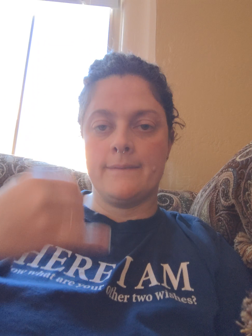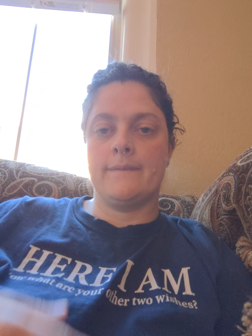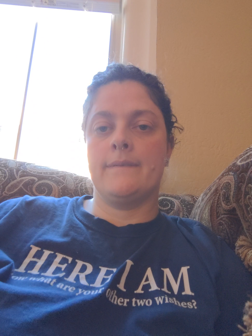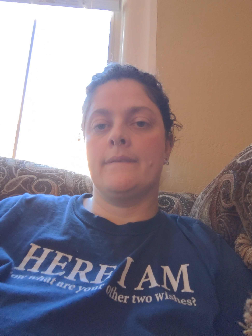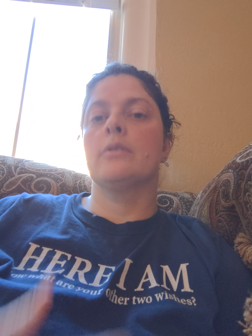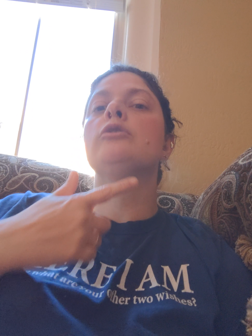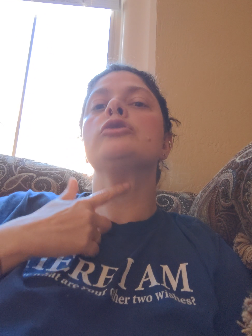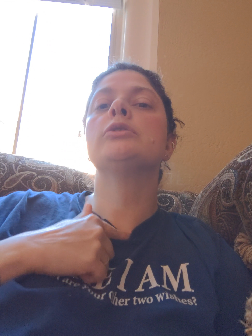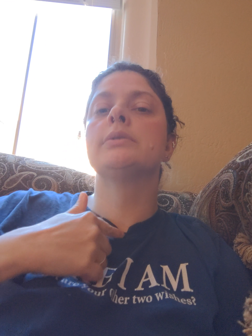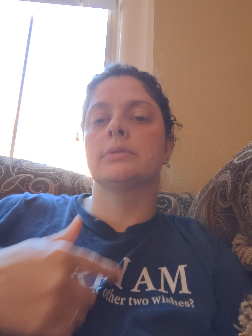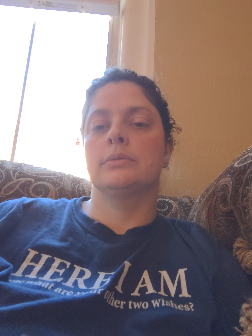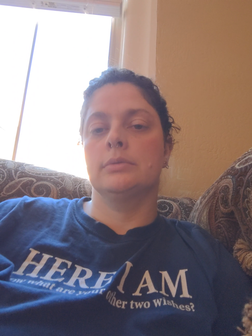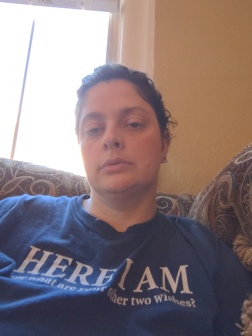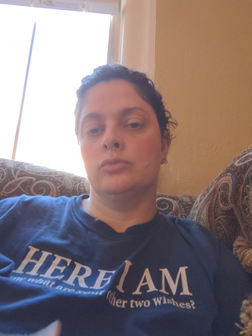thirsty